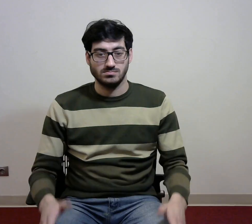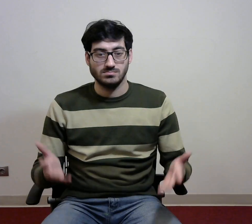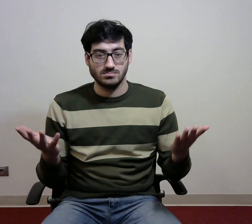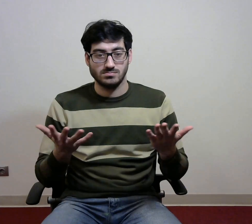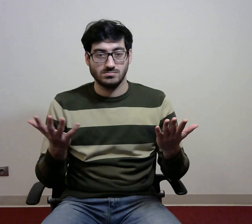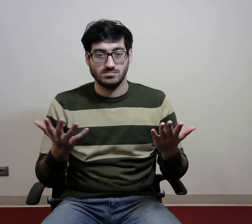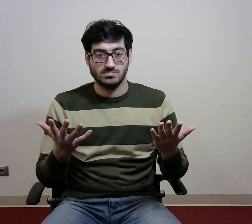hansı